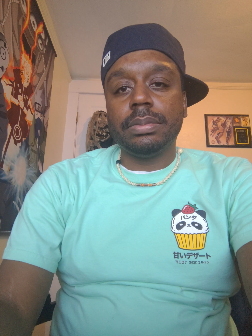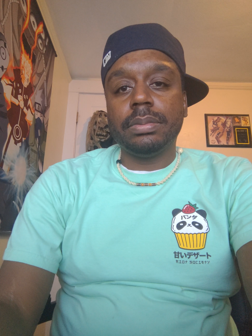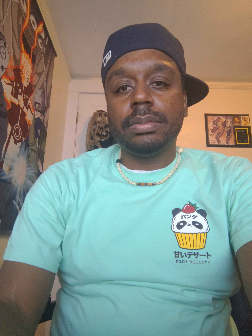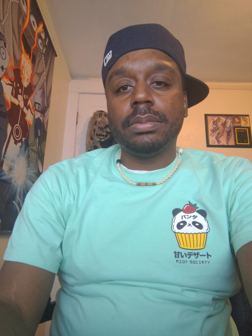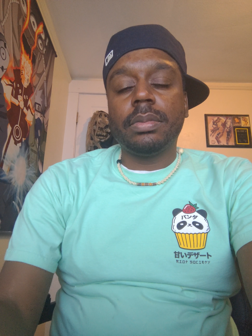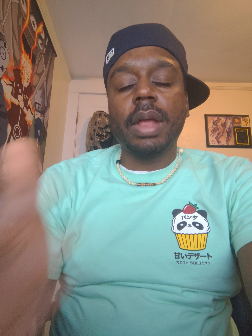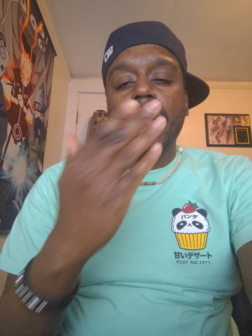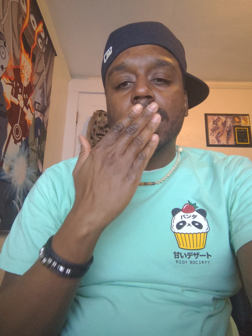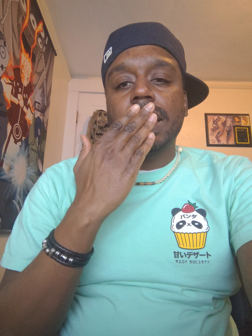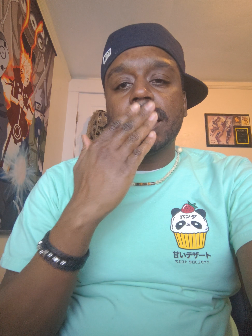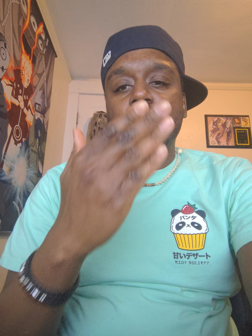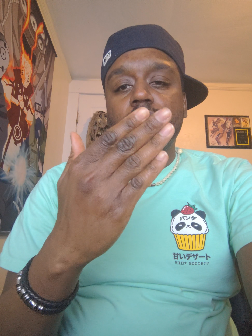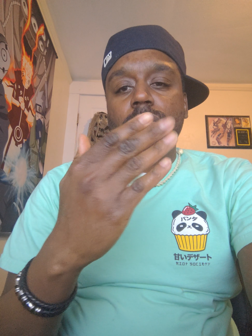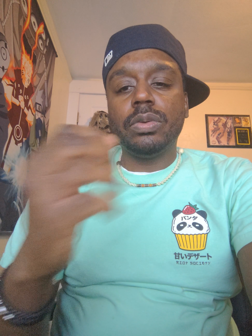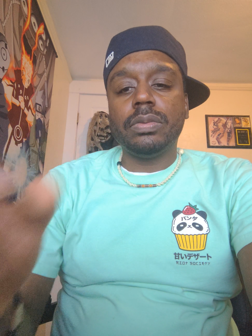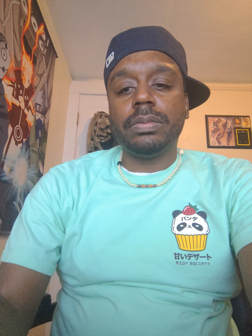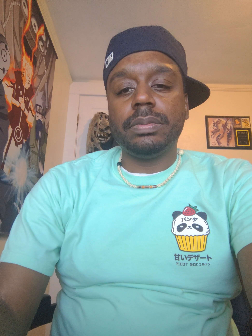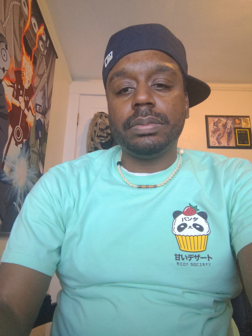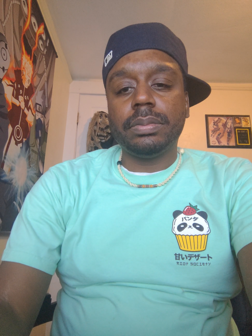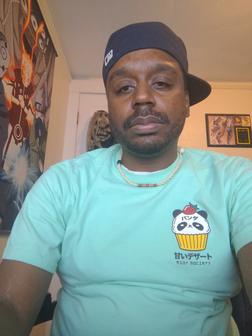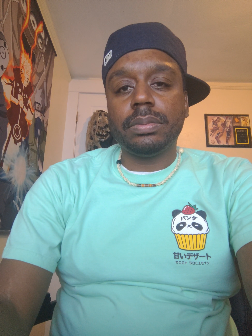thank you